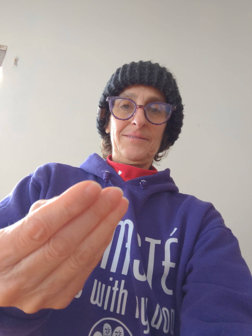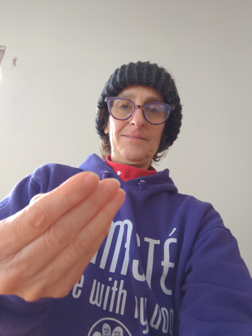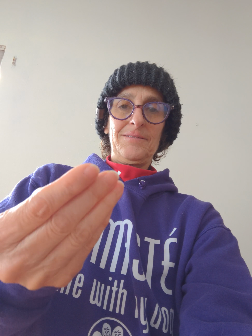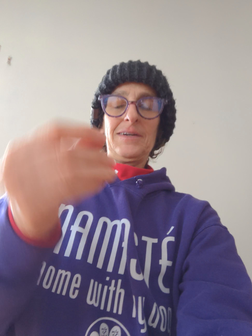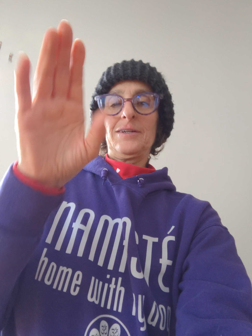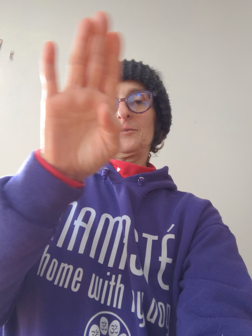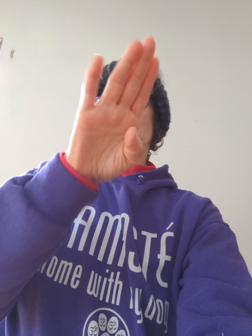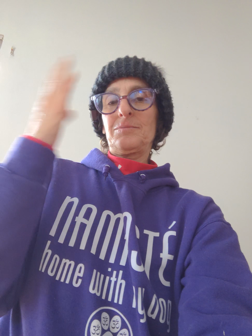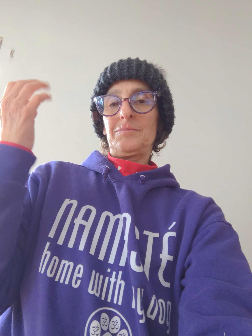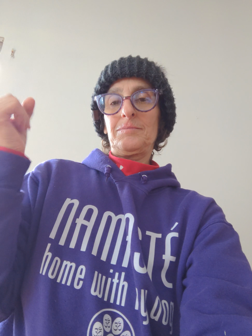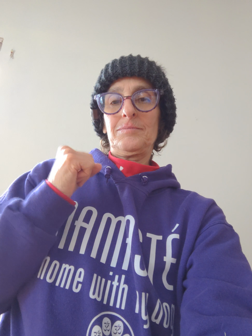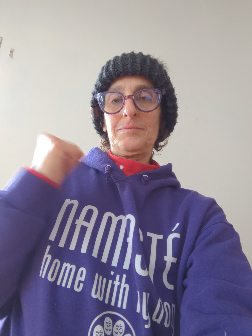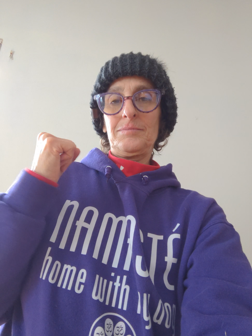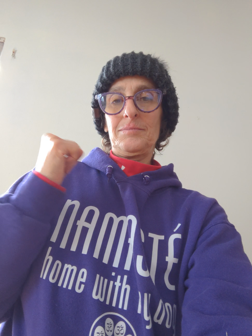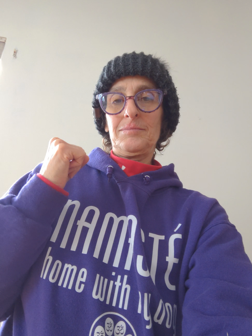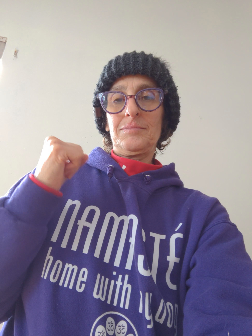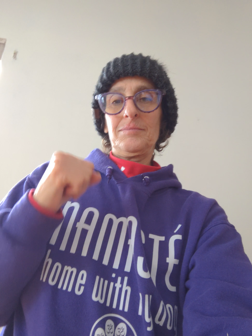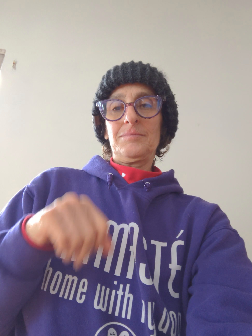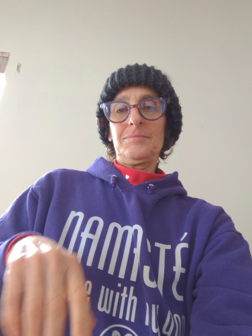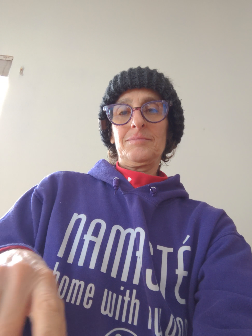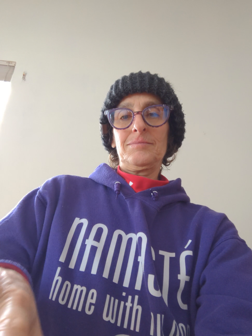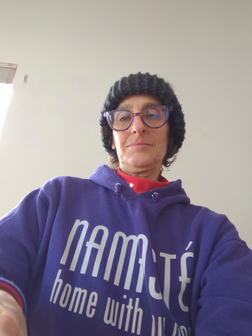refrigerator